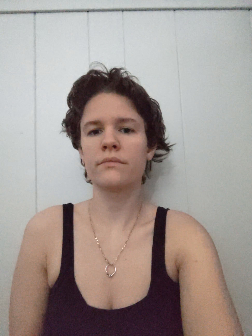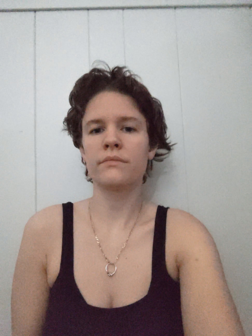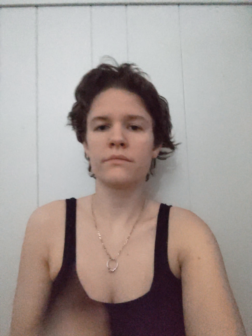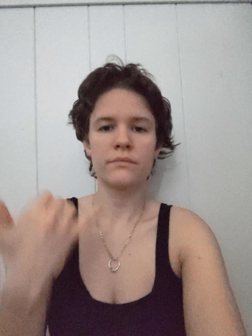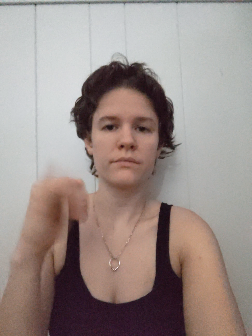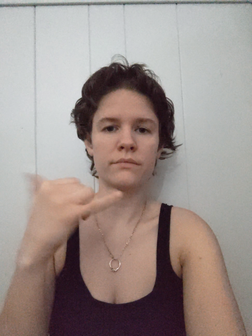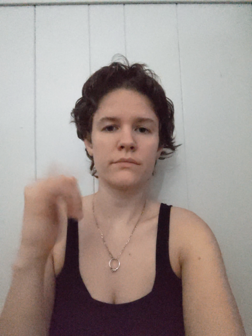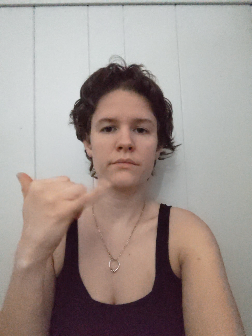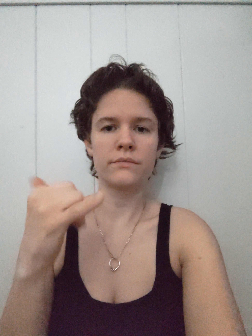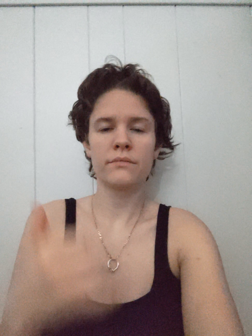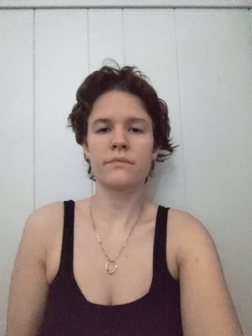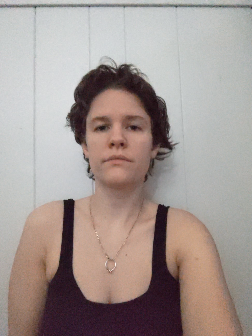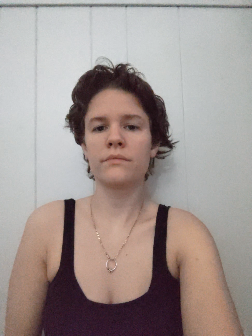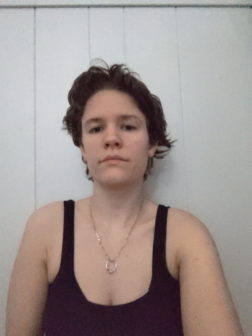yellow